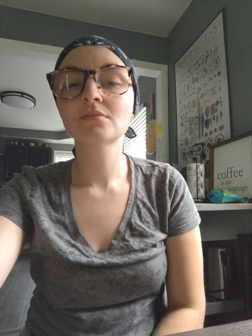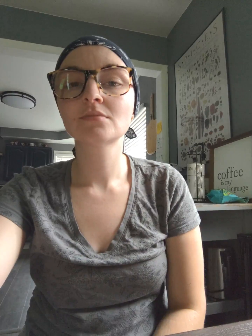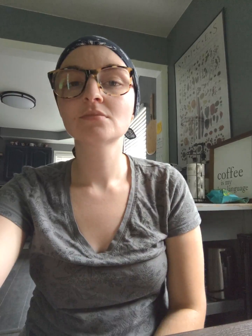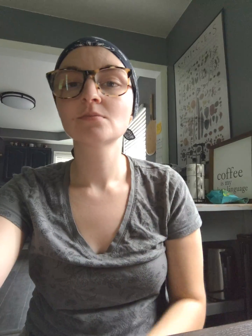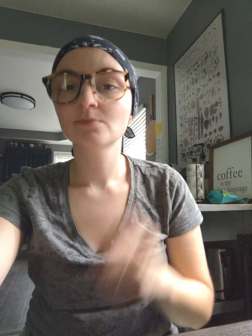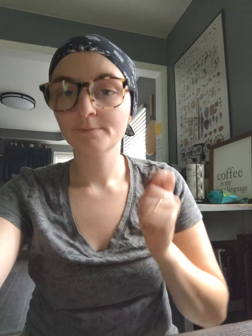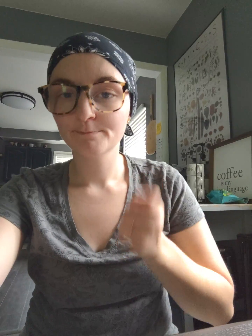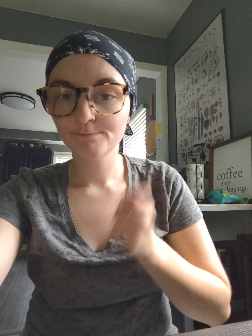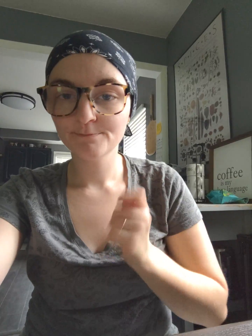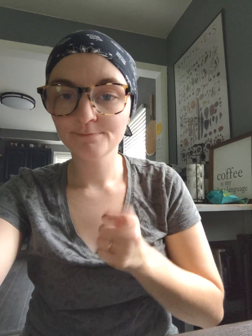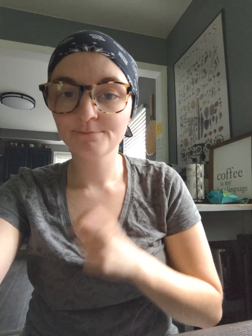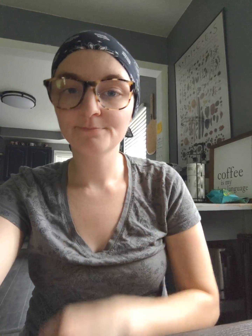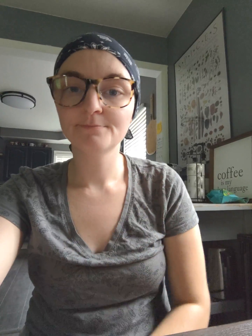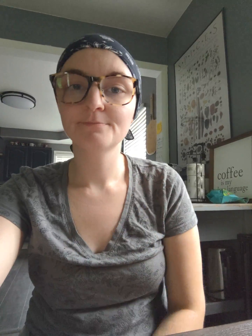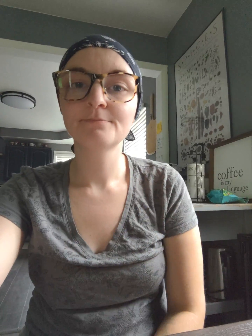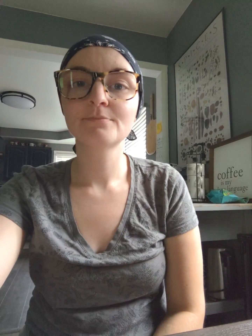hammer